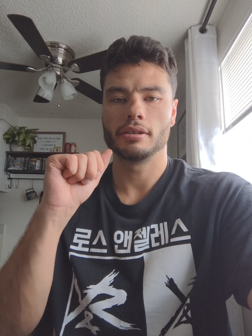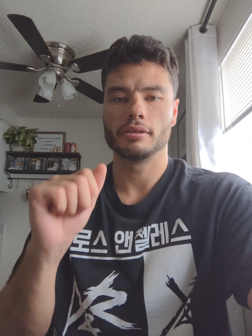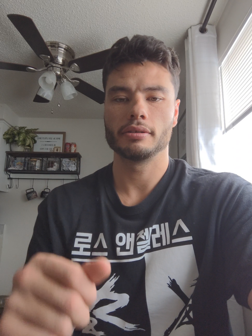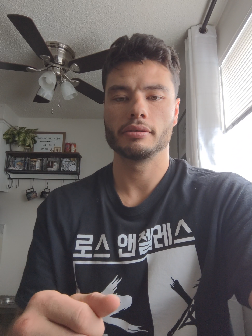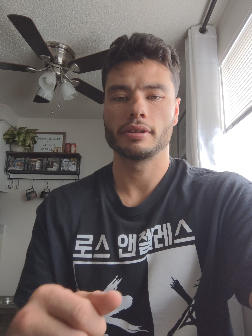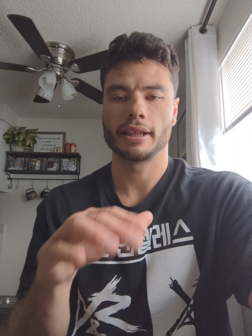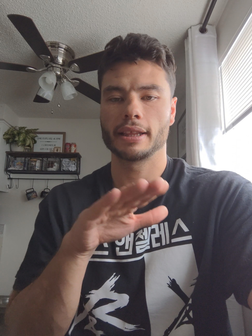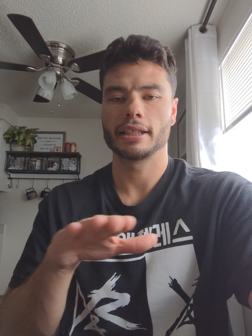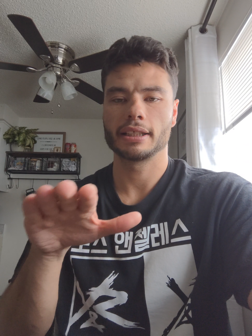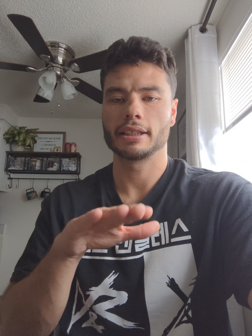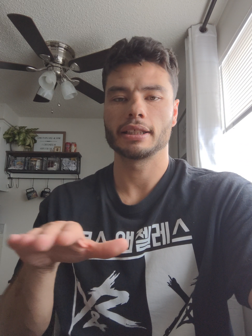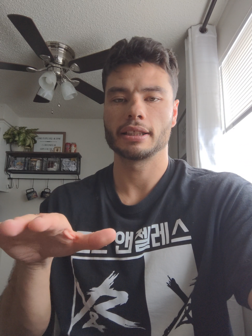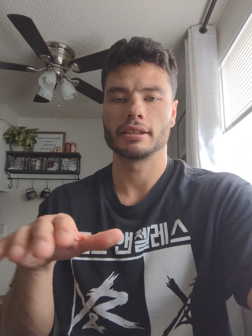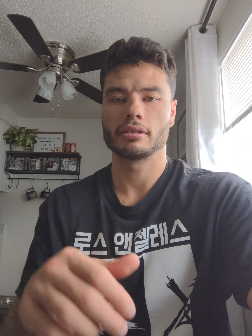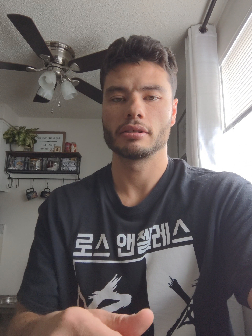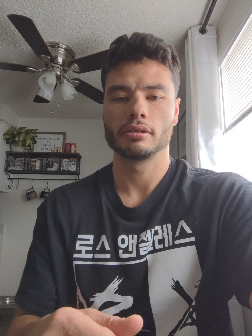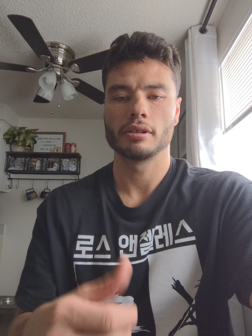clean